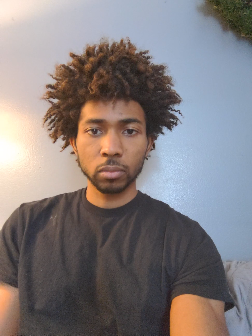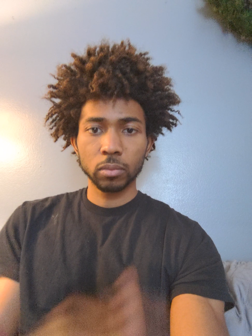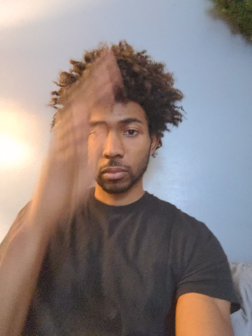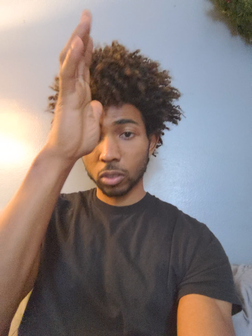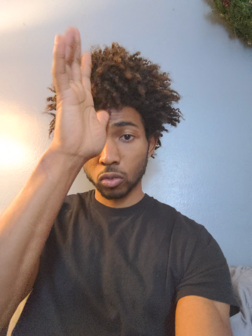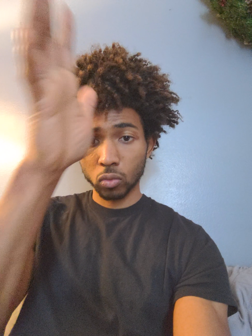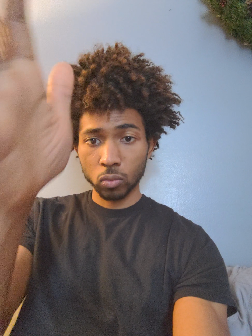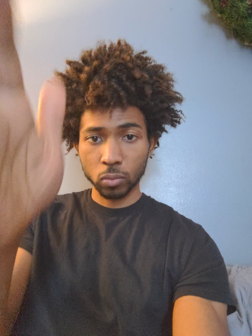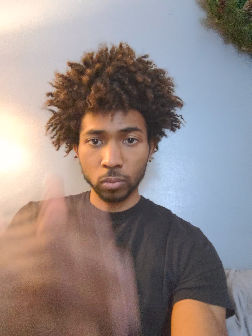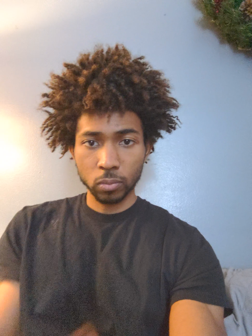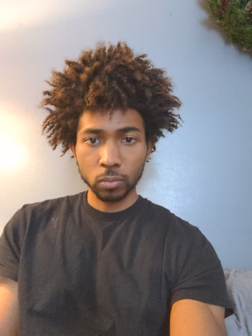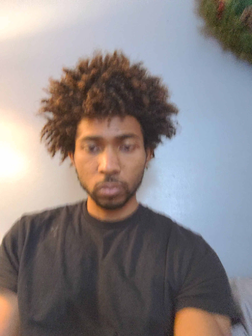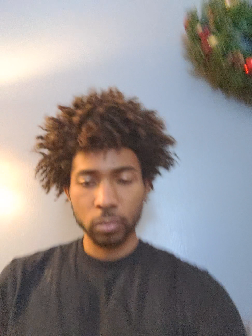grandpa